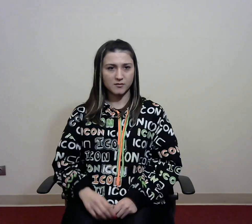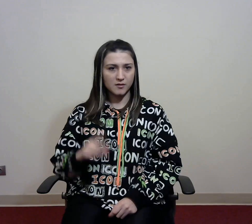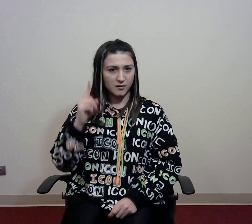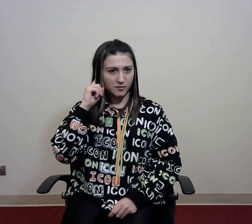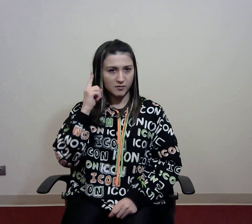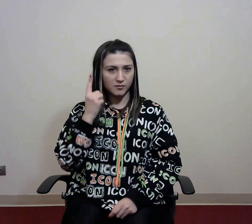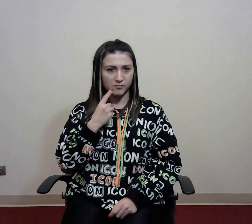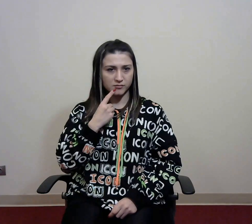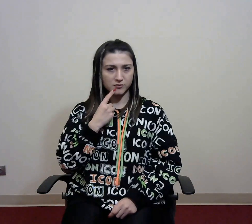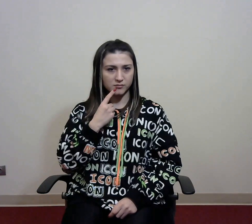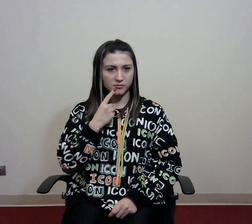eşitmə məhdüdiyyətli